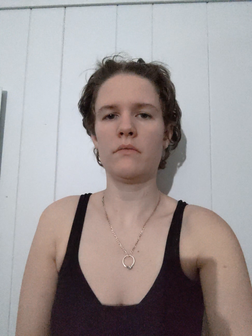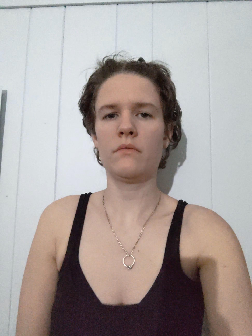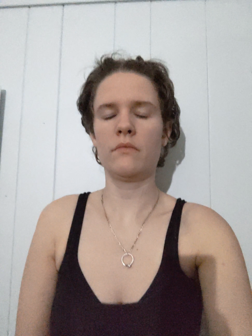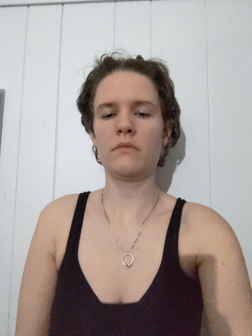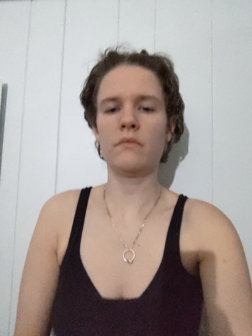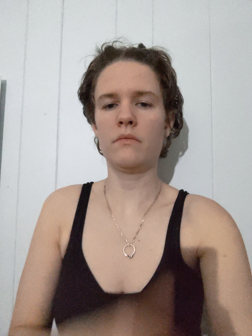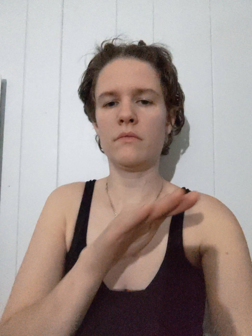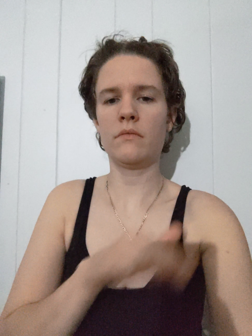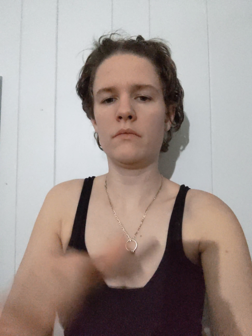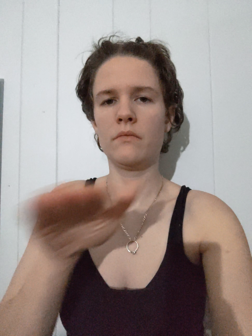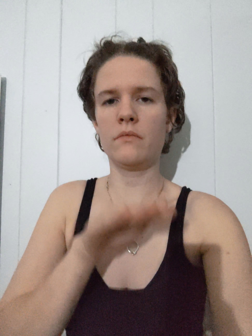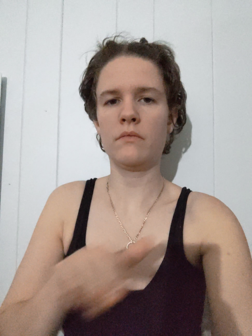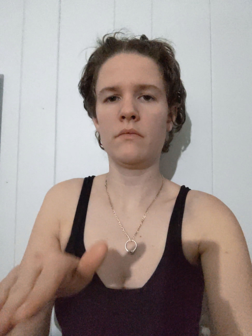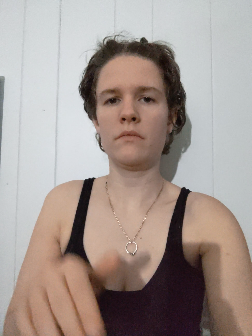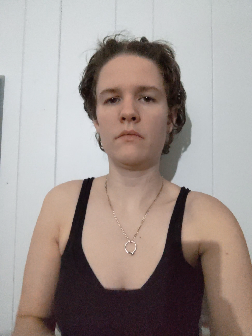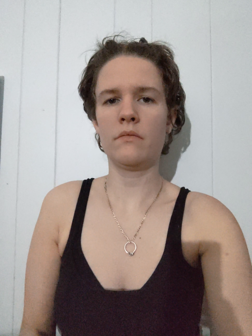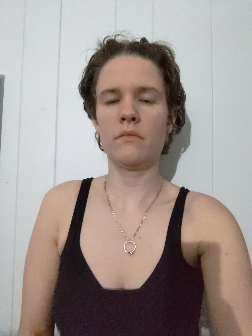clean